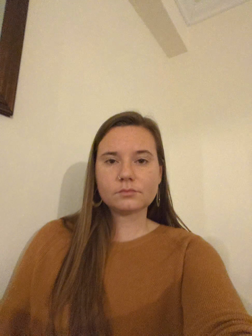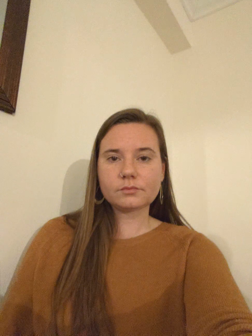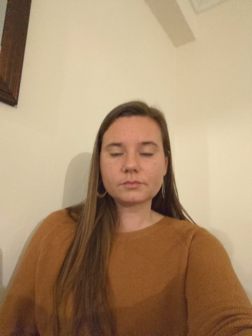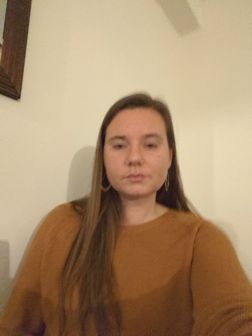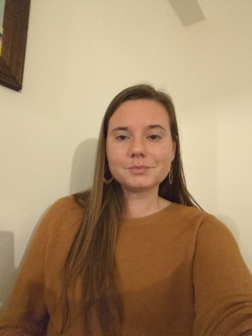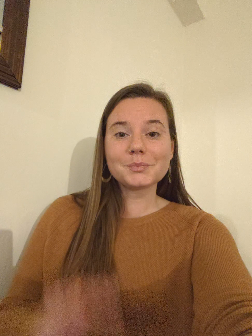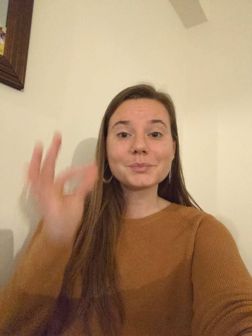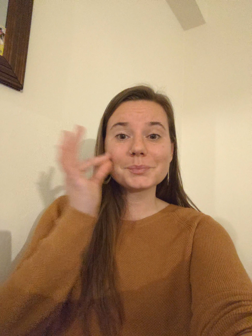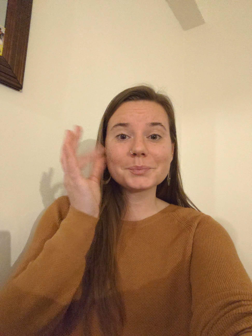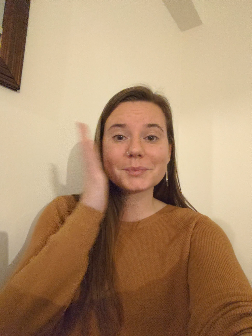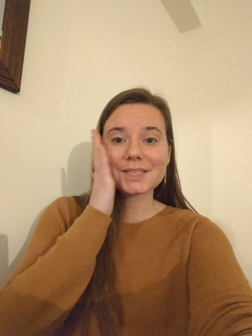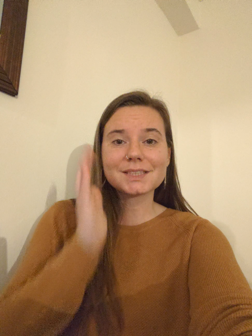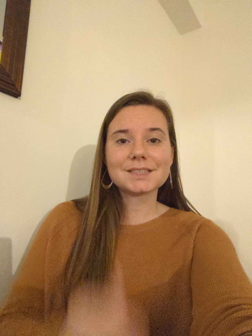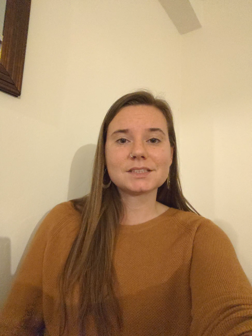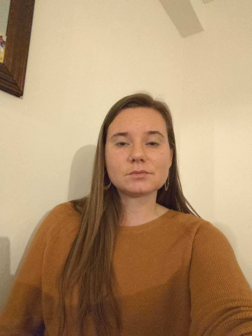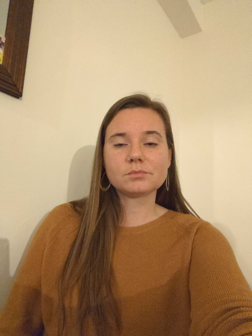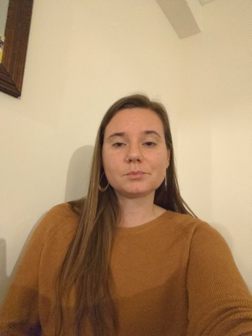bee